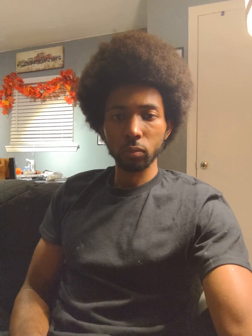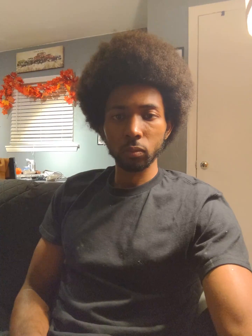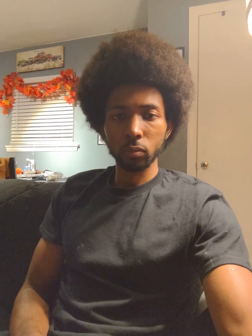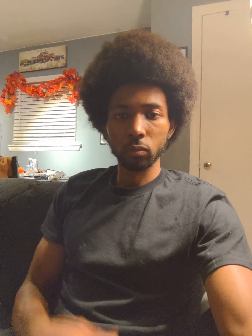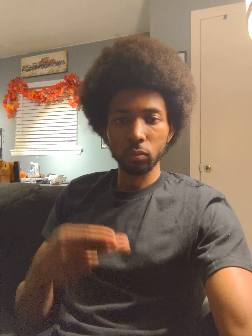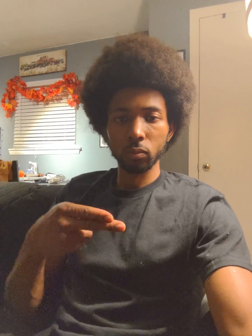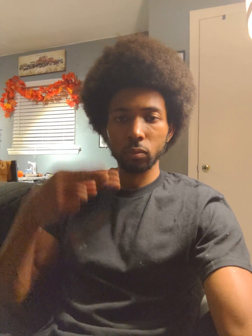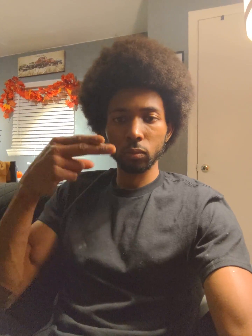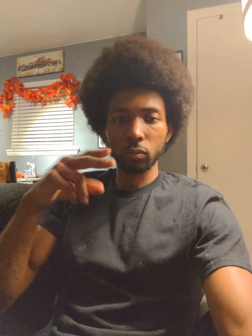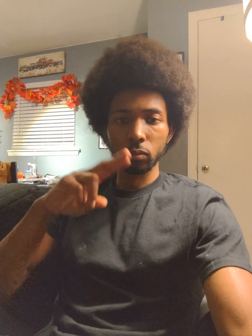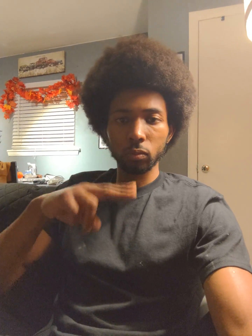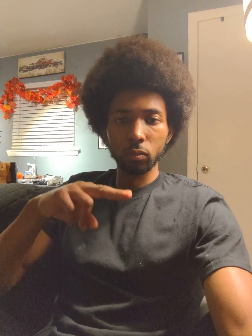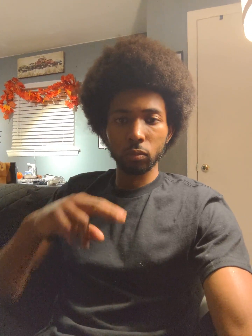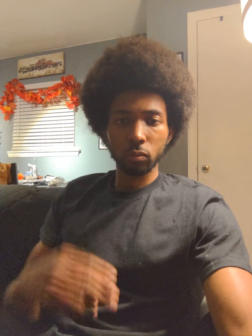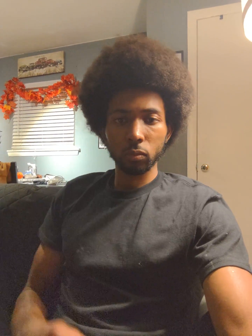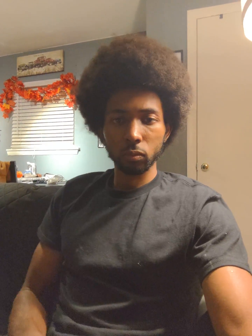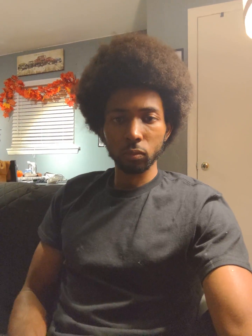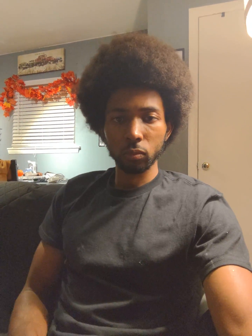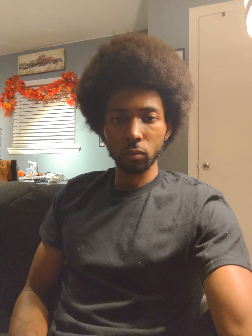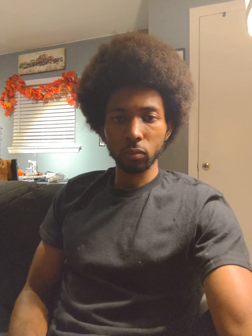high chair